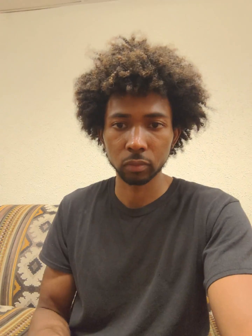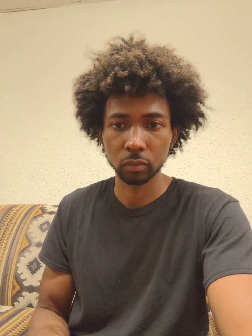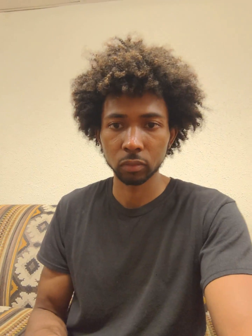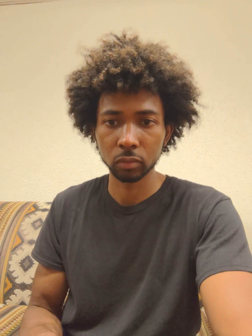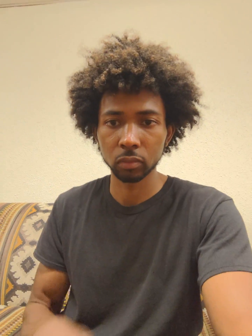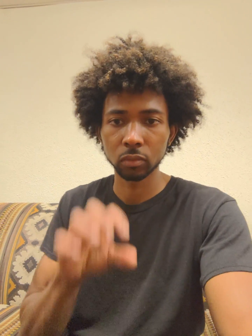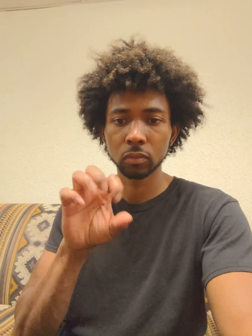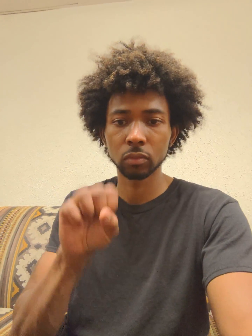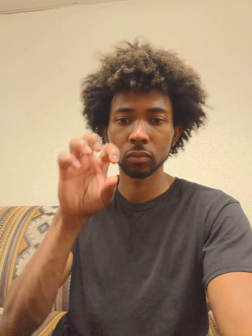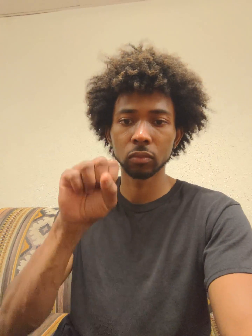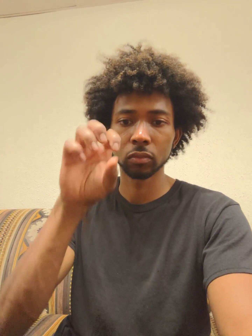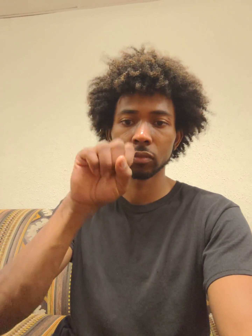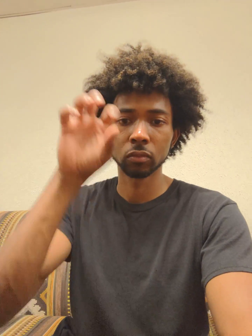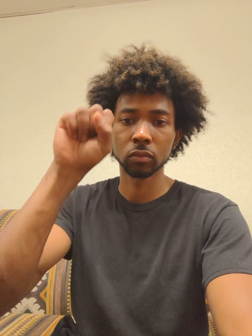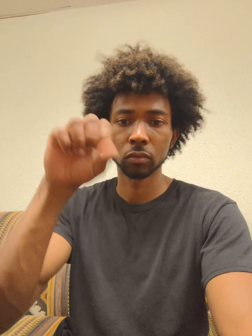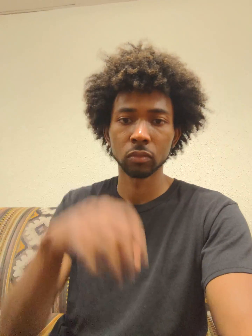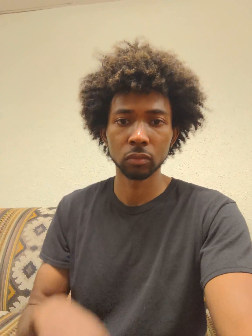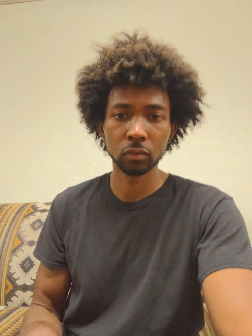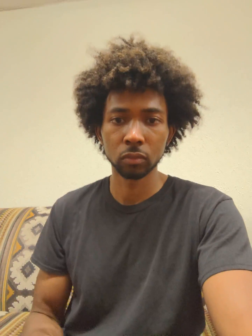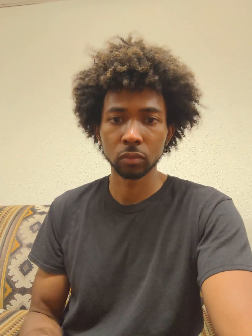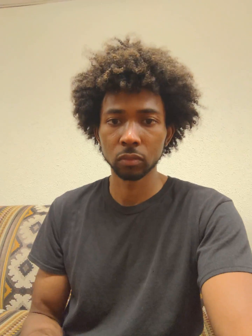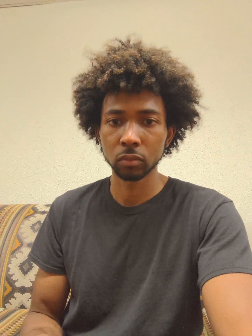ladder